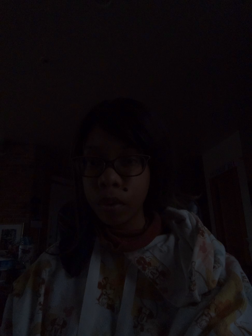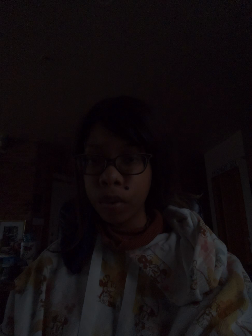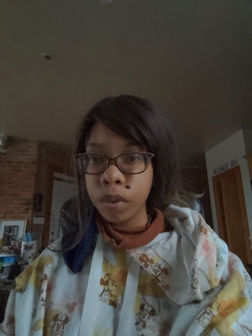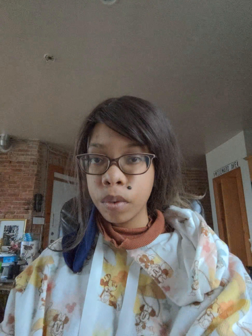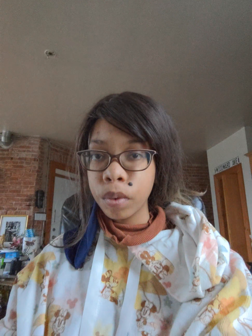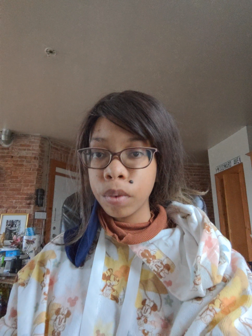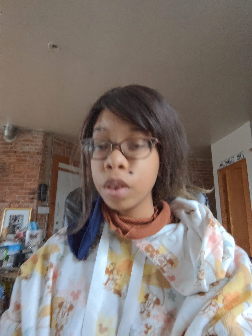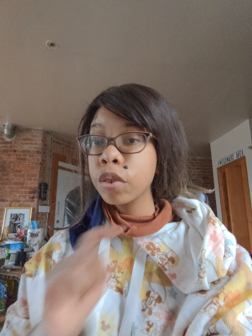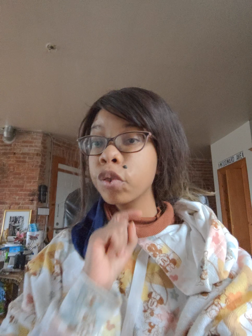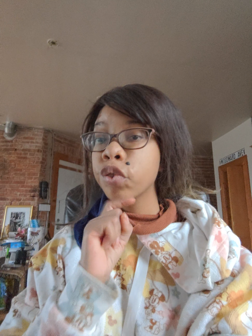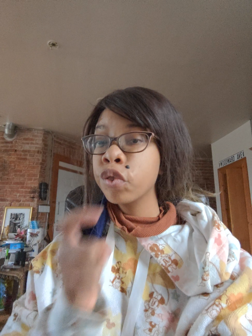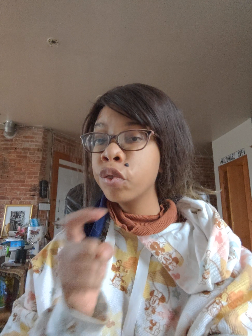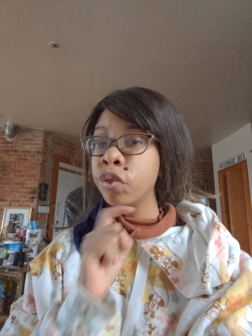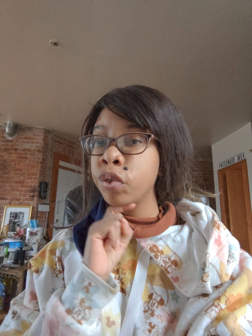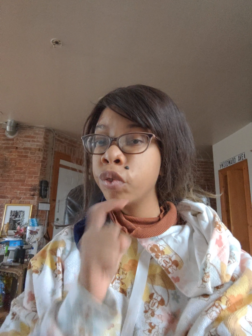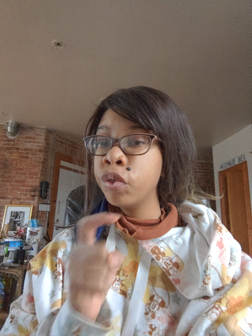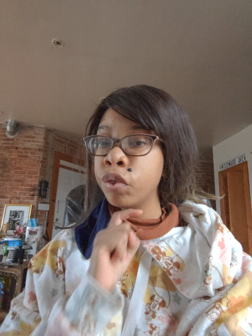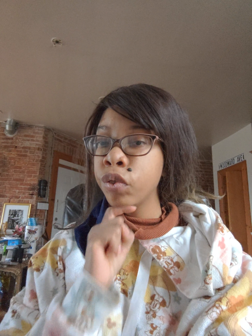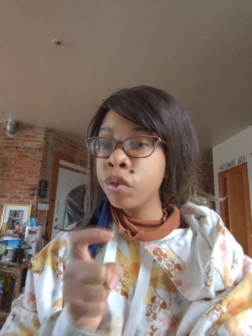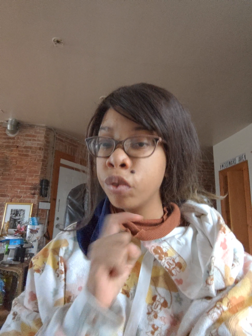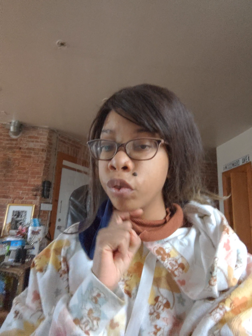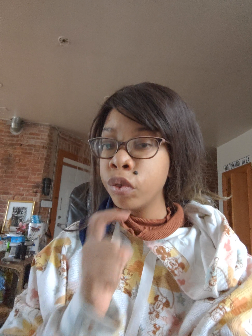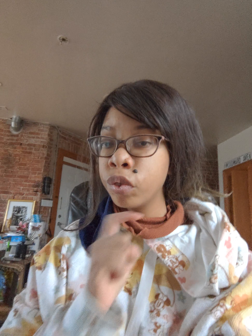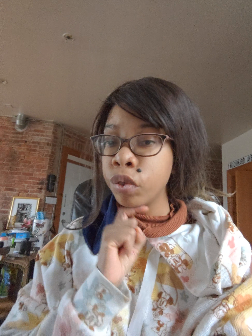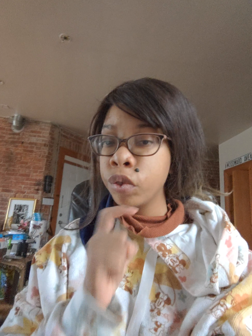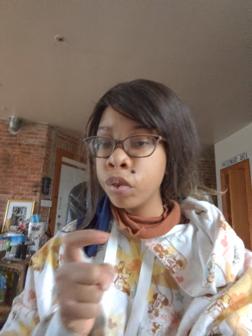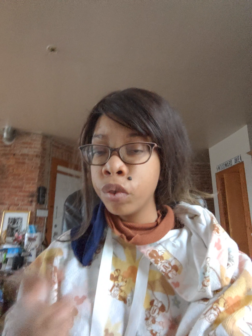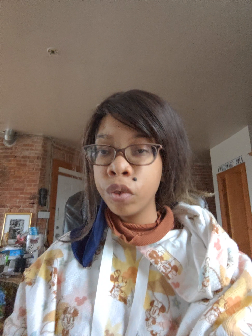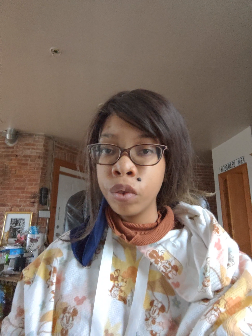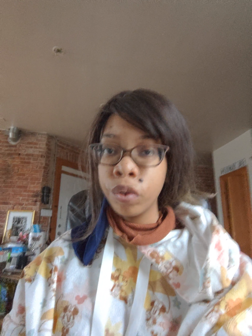garbage